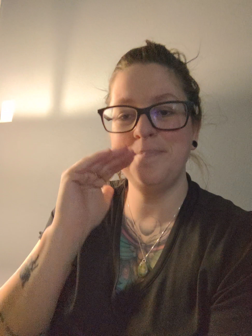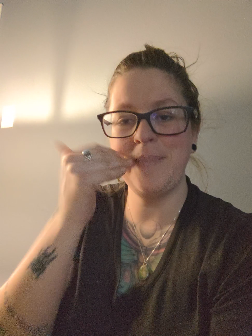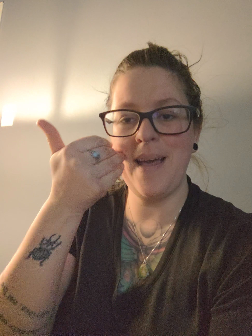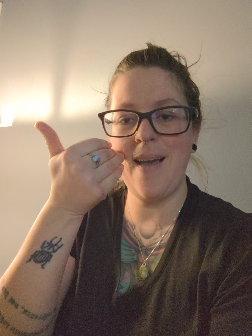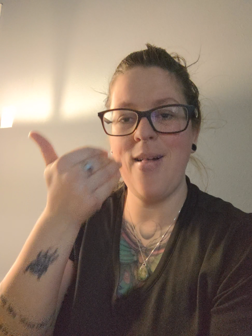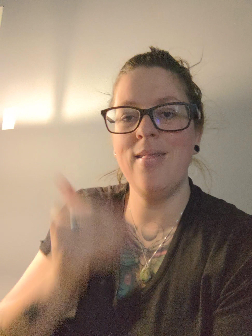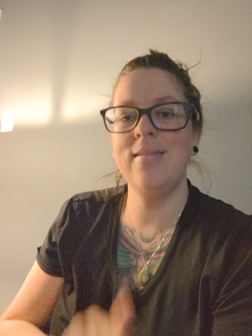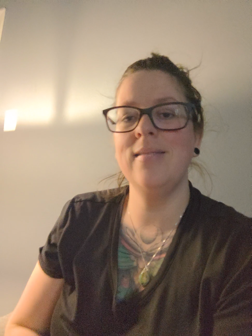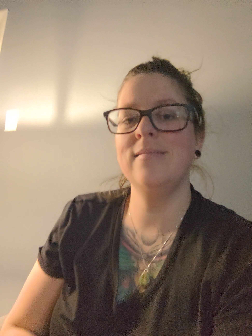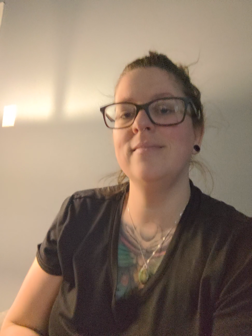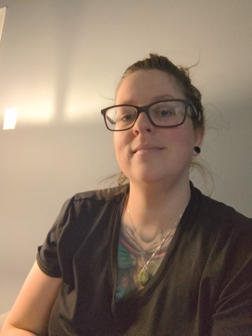smile